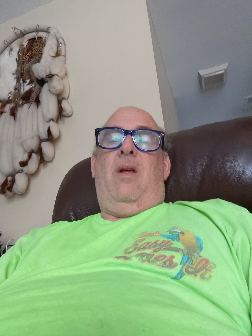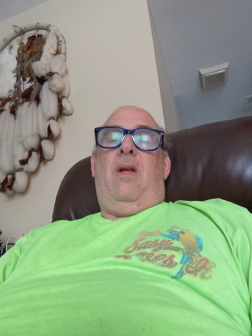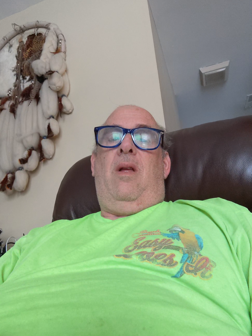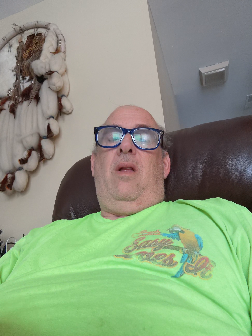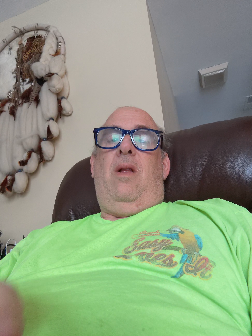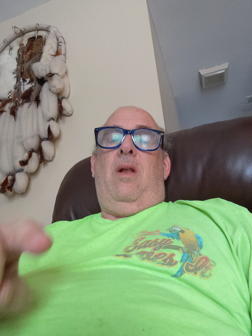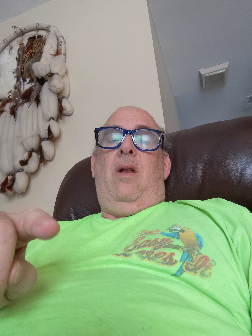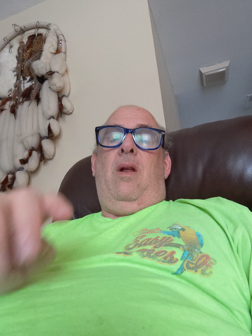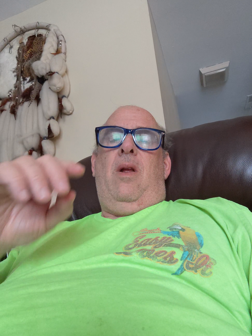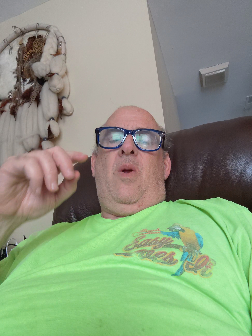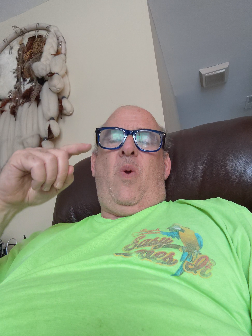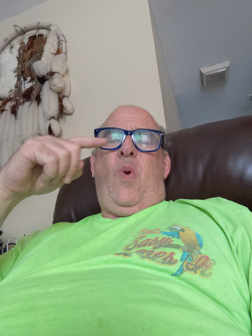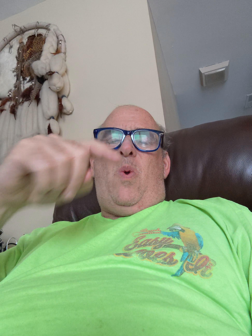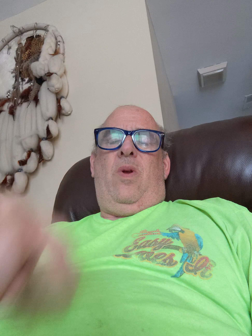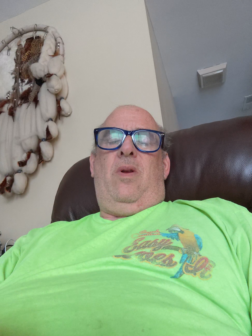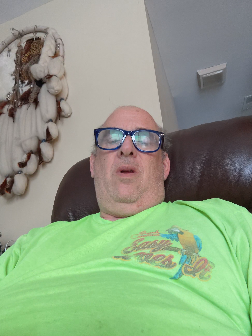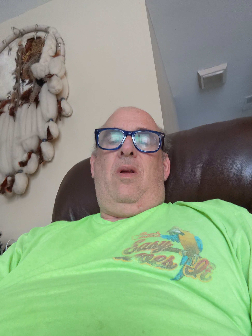owie